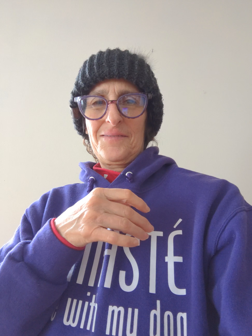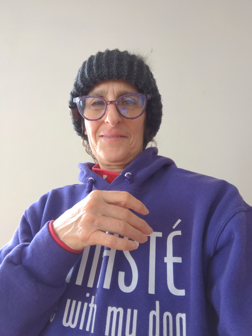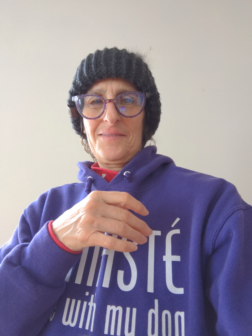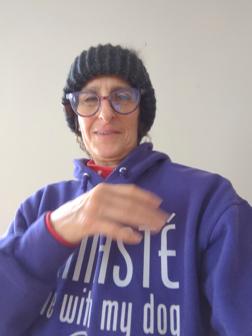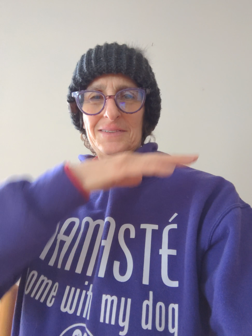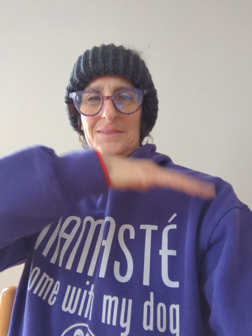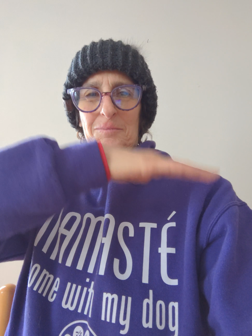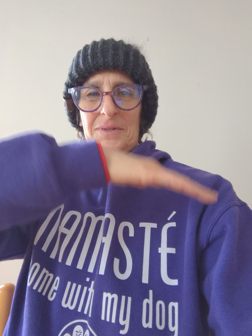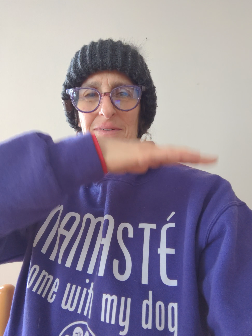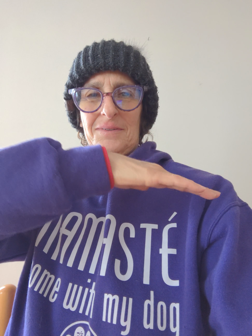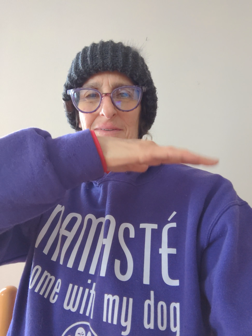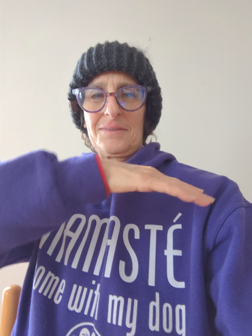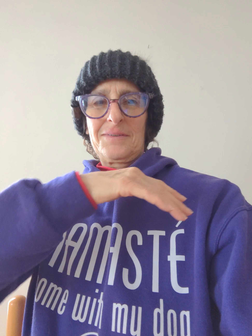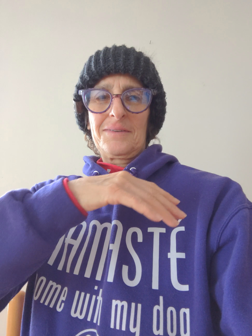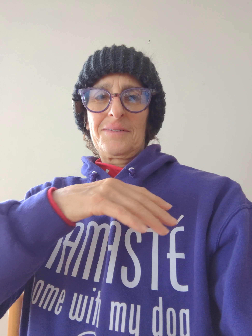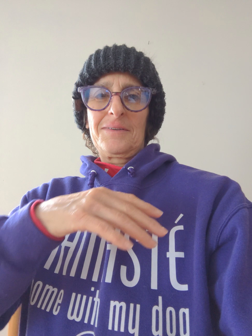table